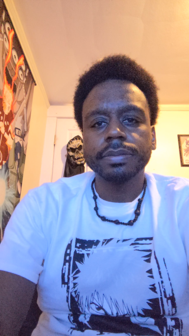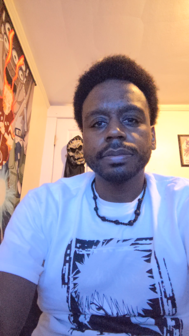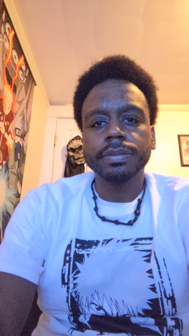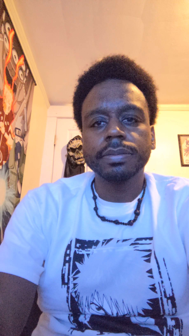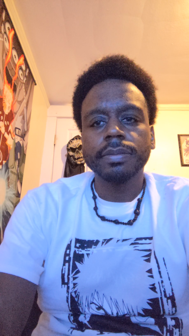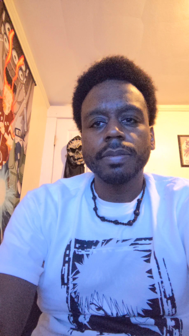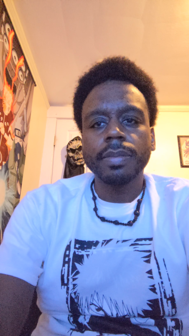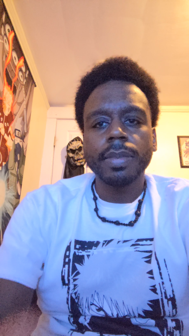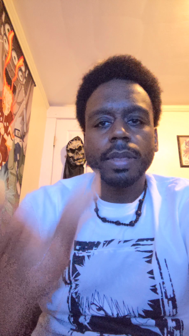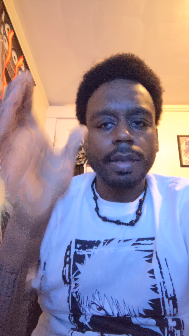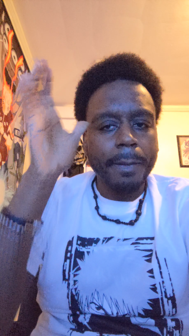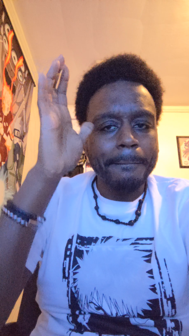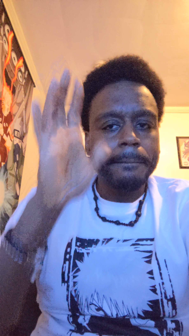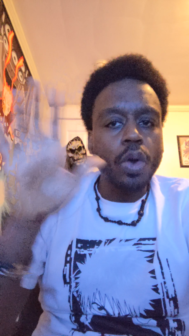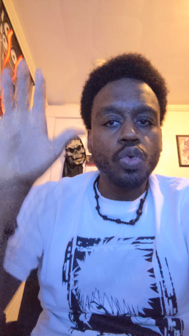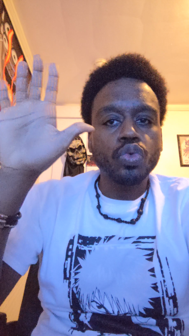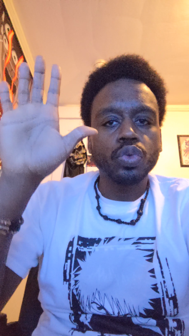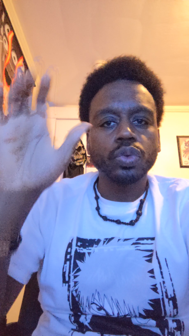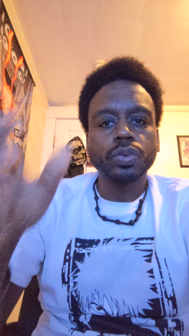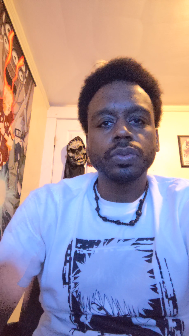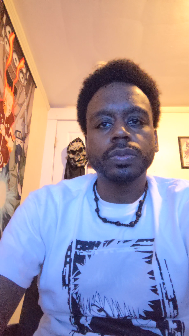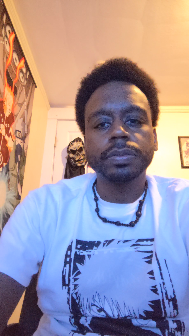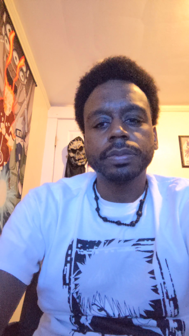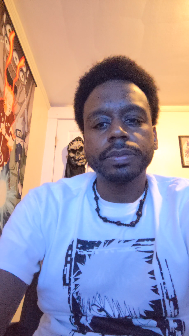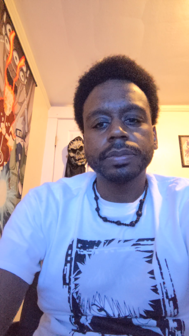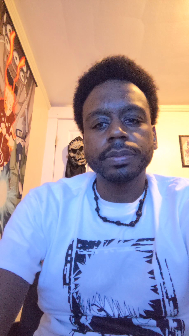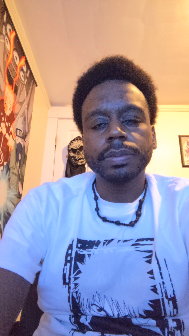moose